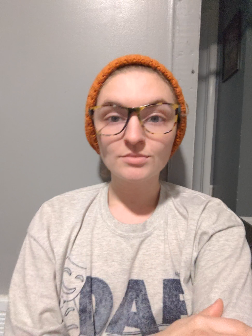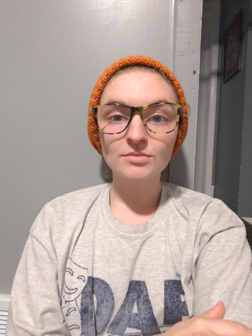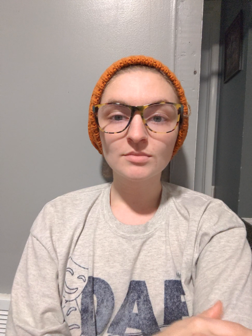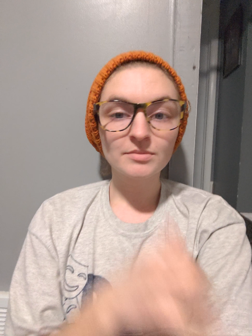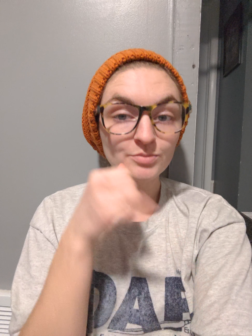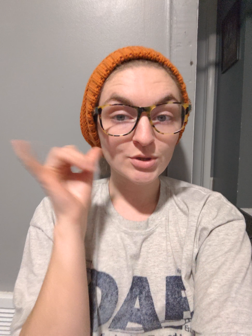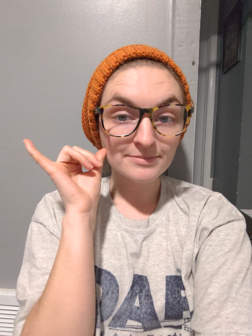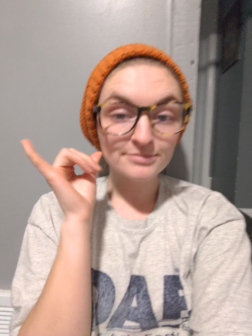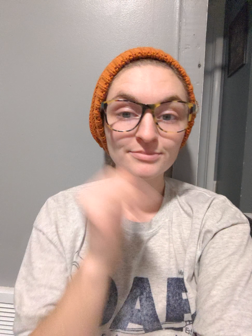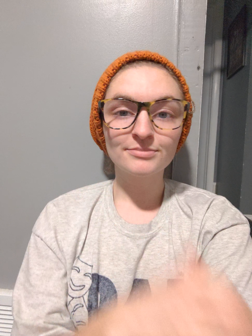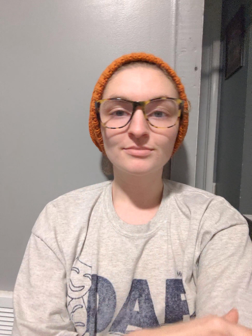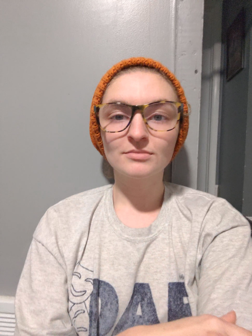yesterday